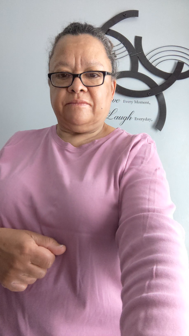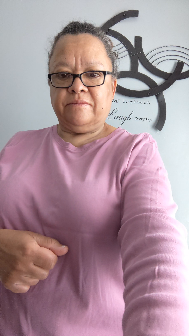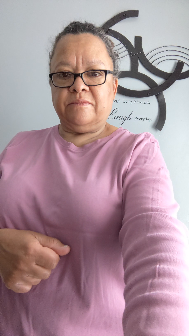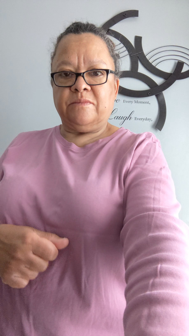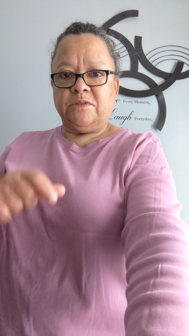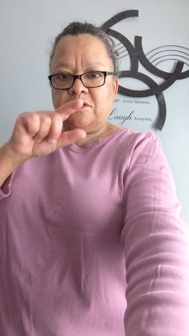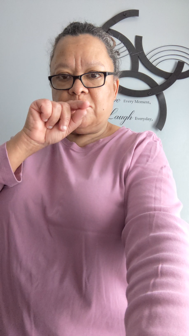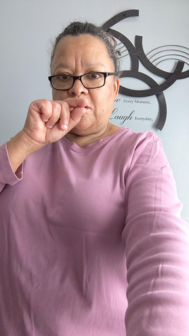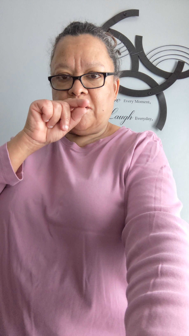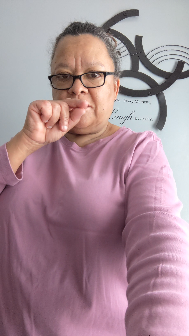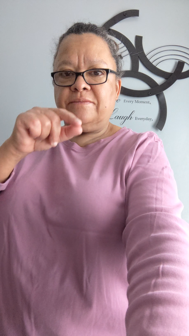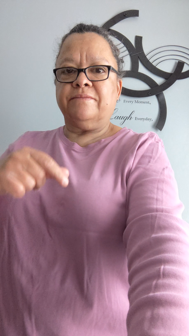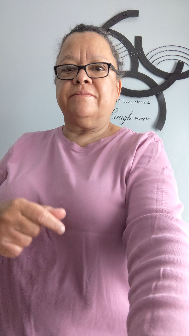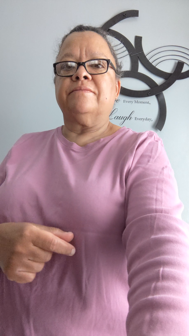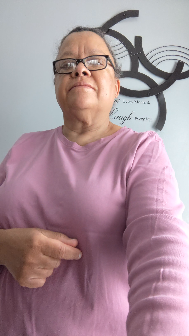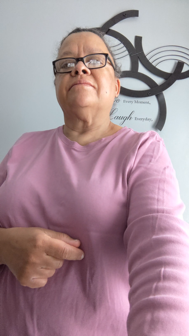chicken